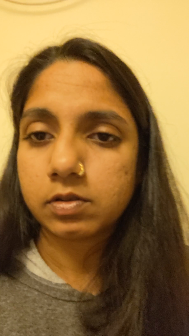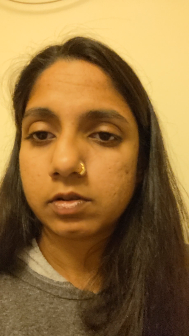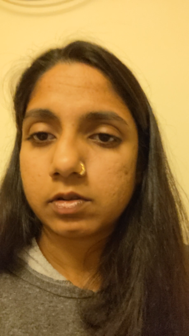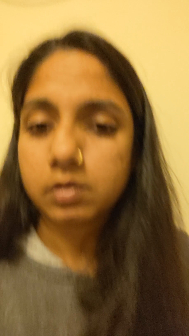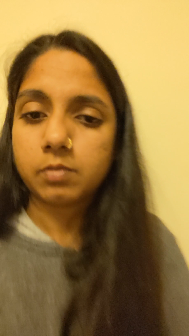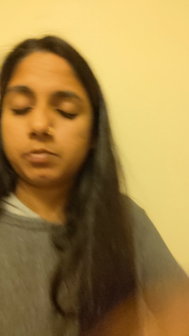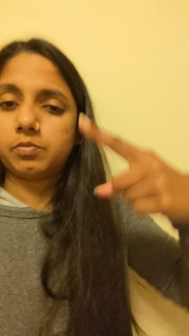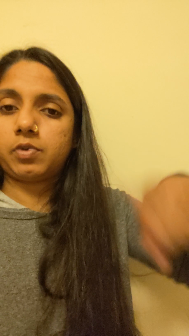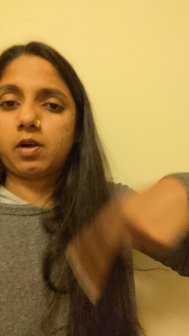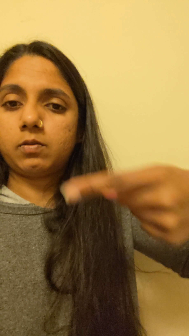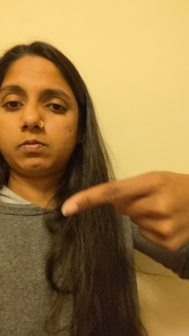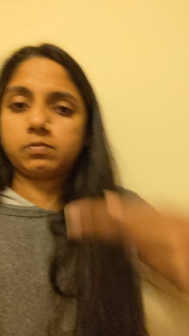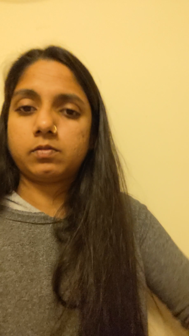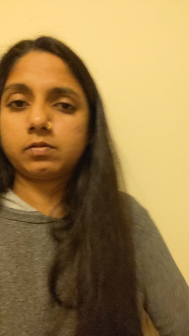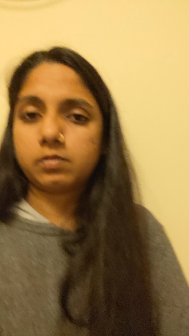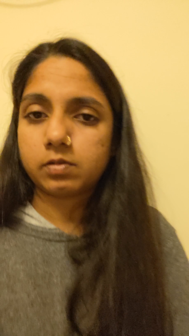about